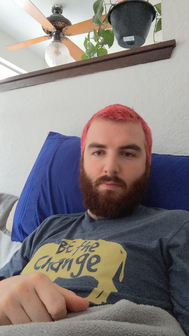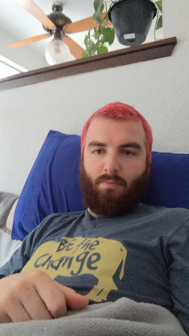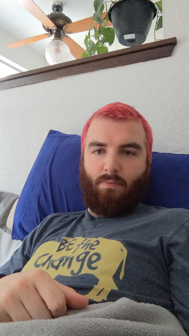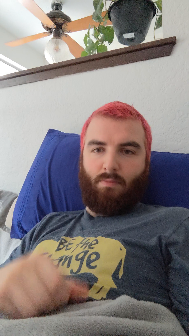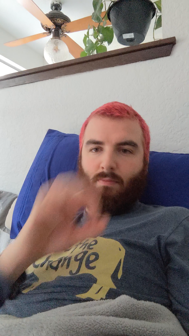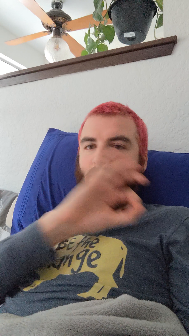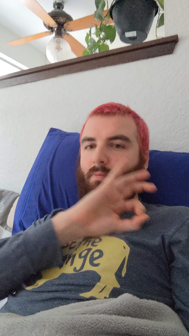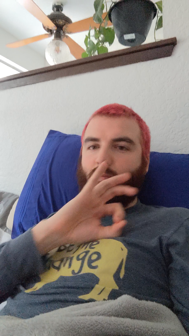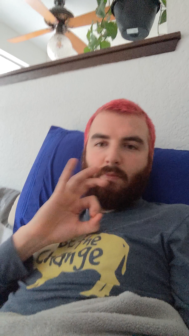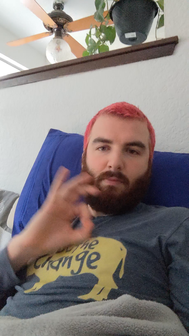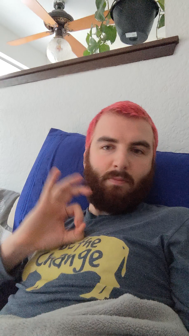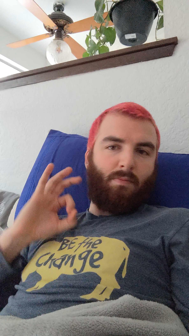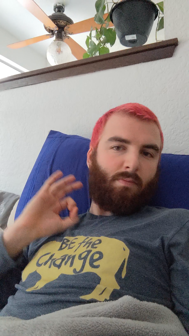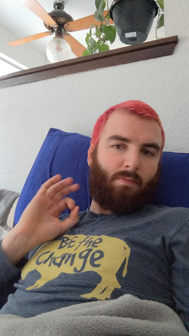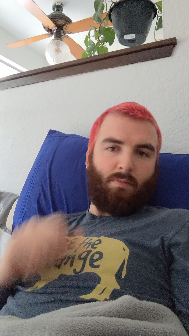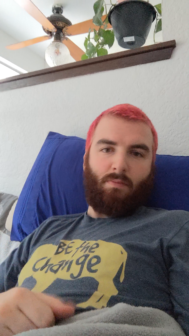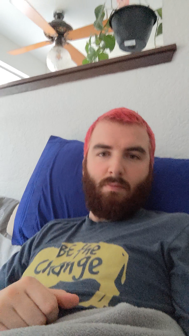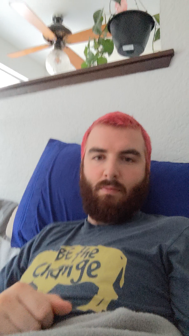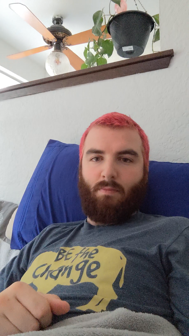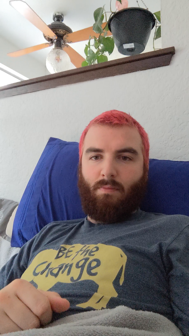beads